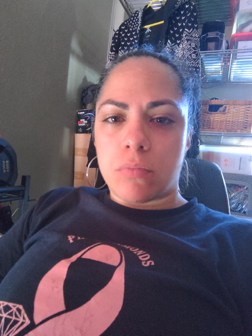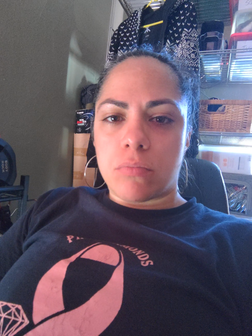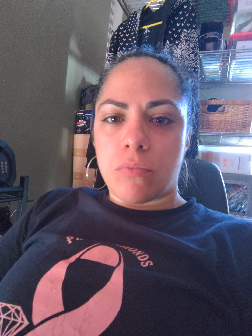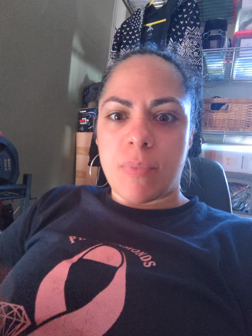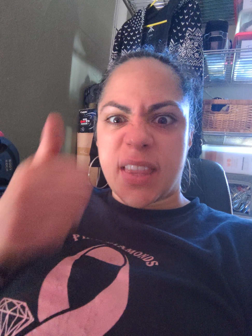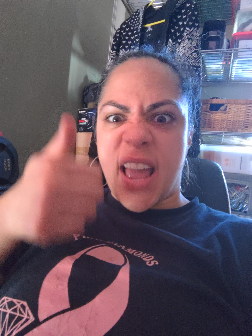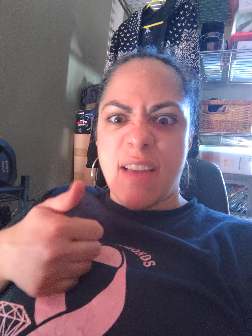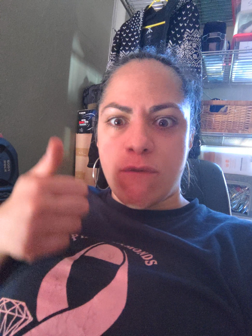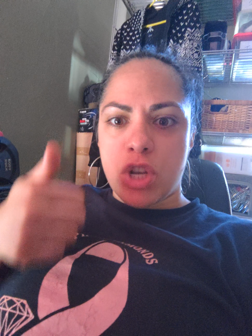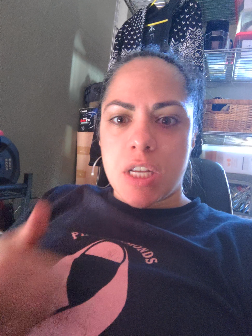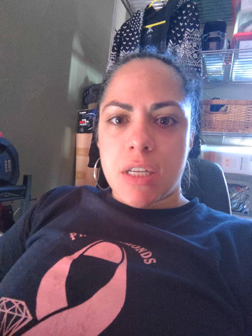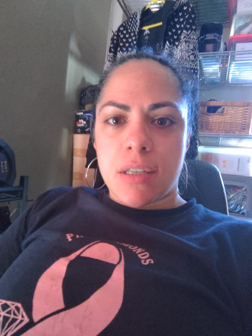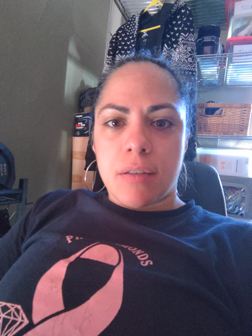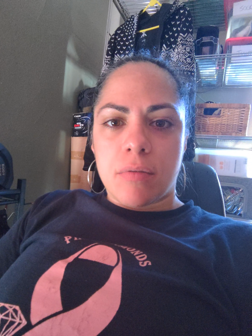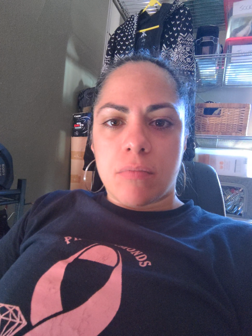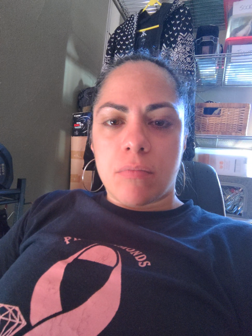every